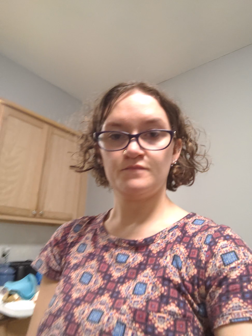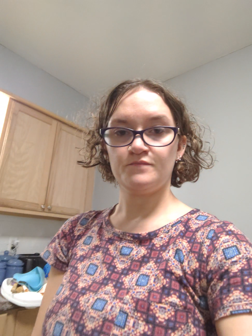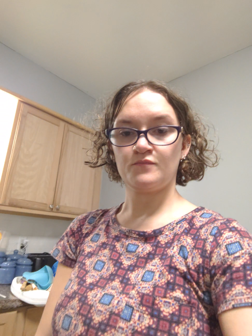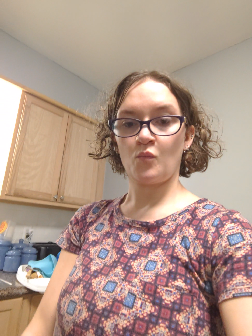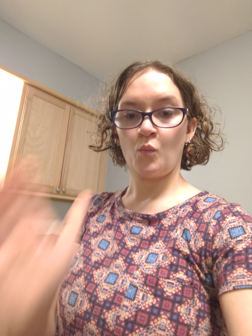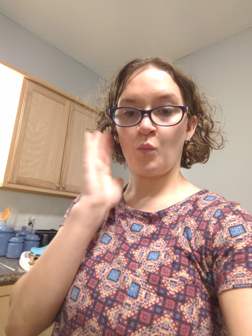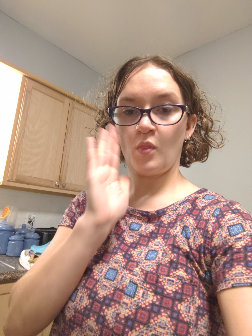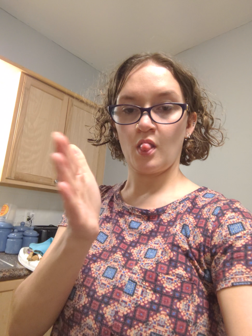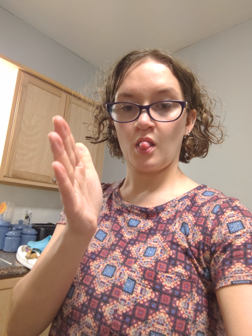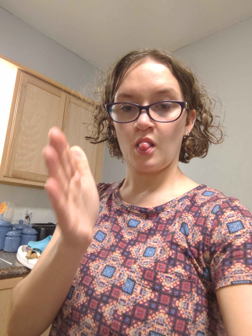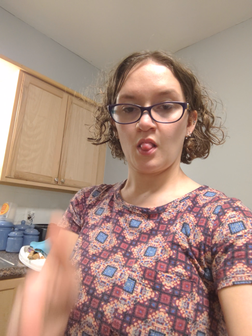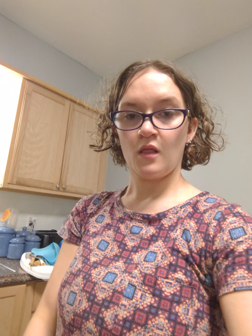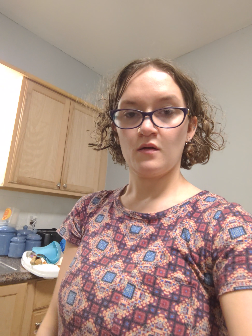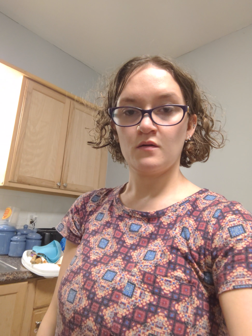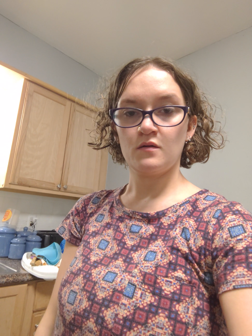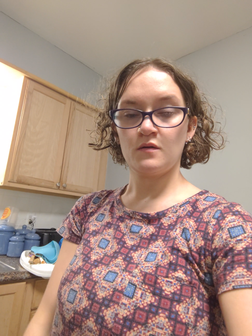will